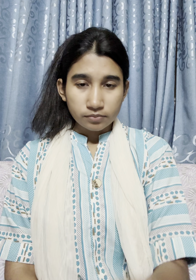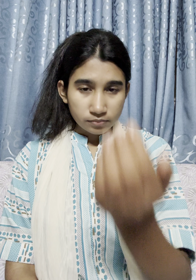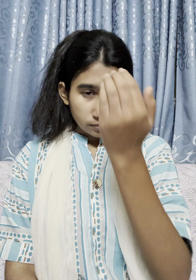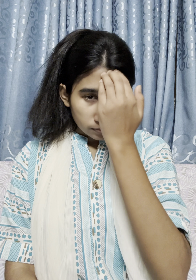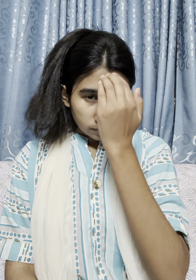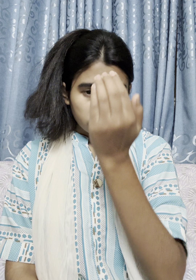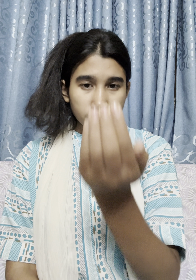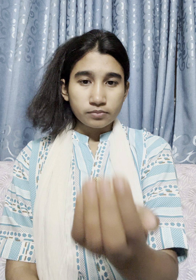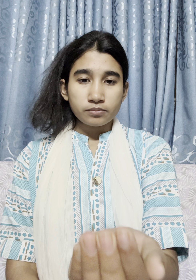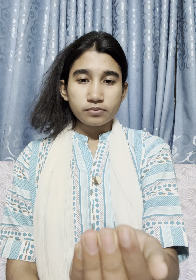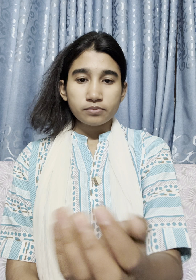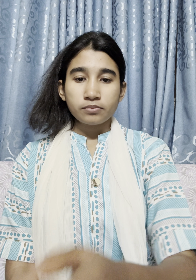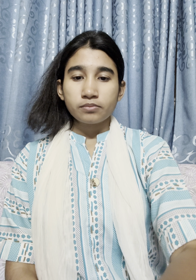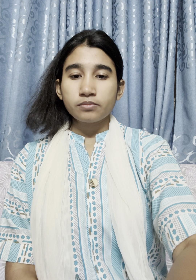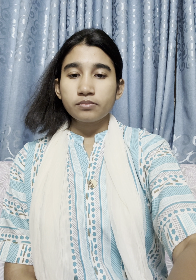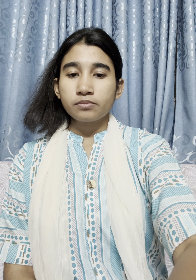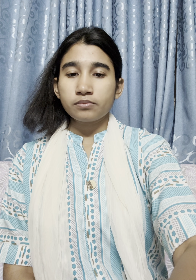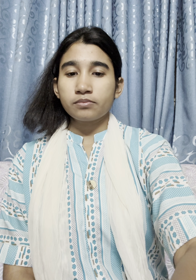দরিদ্র